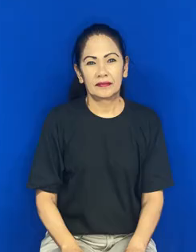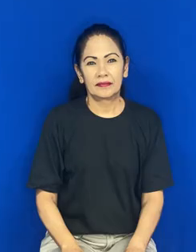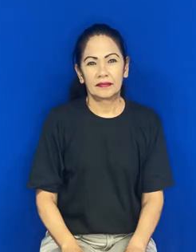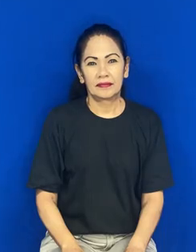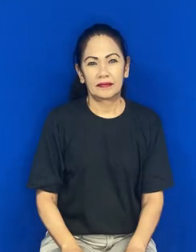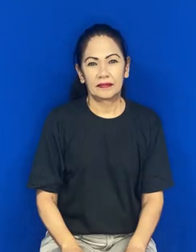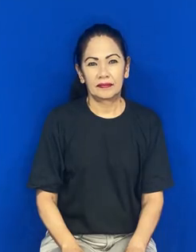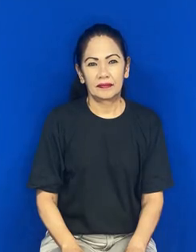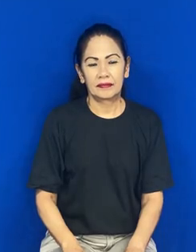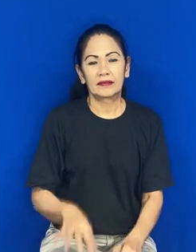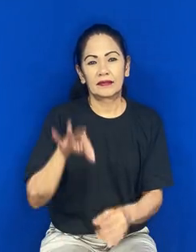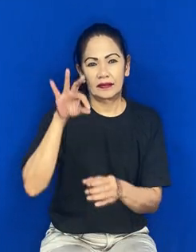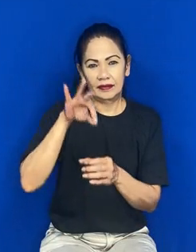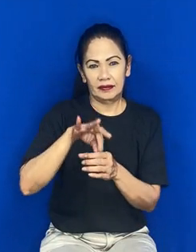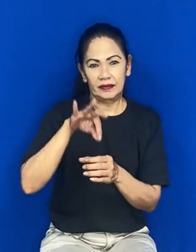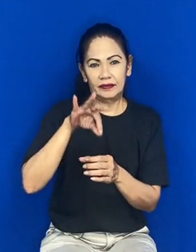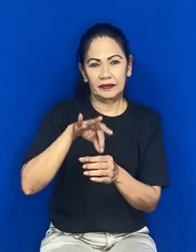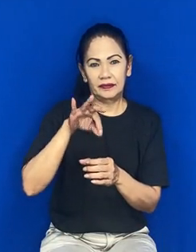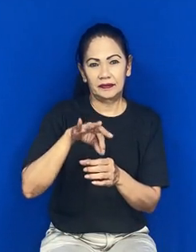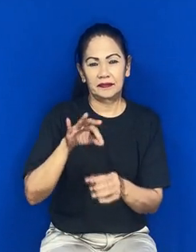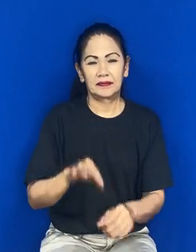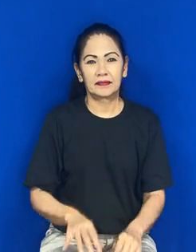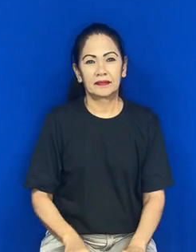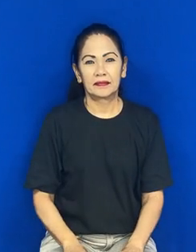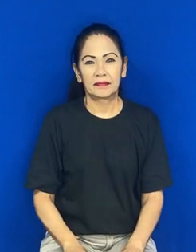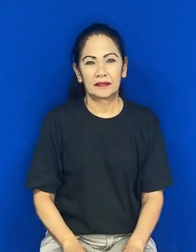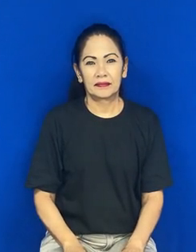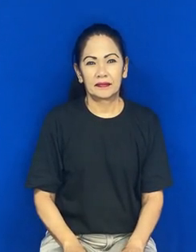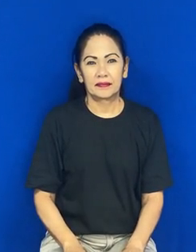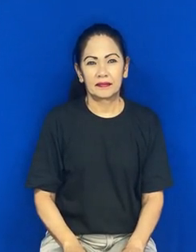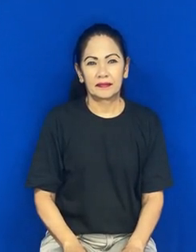tea